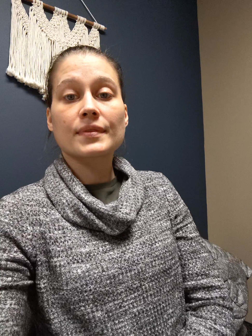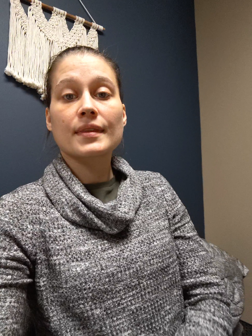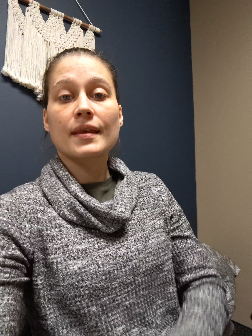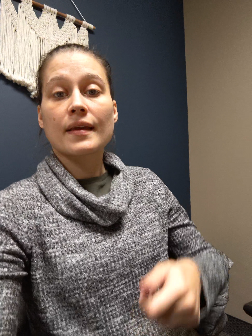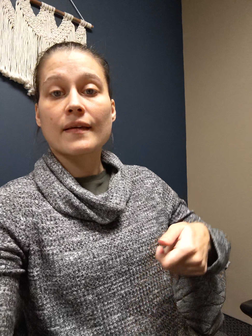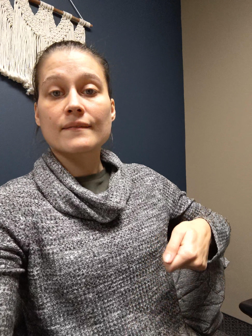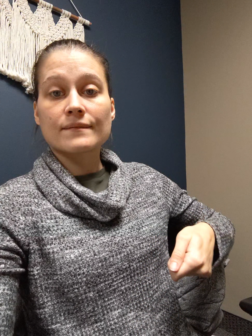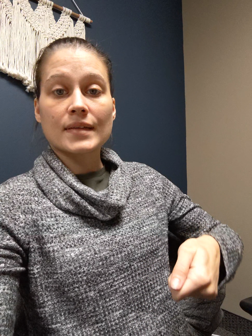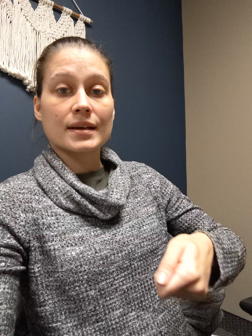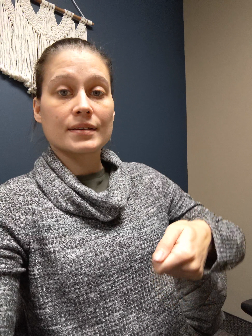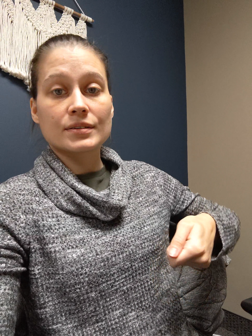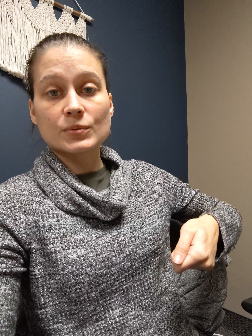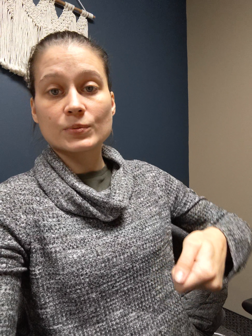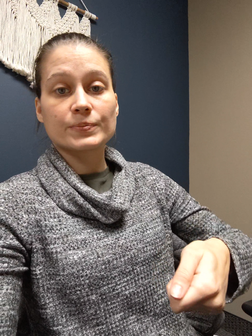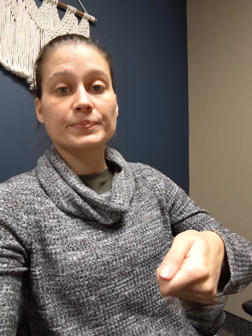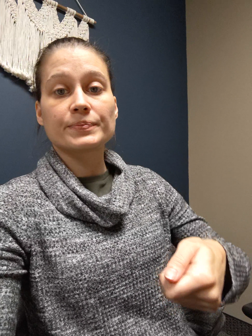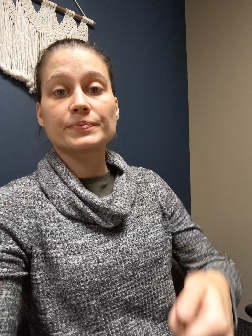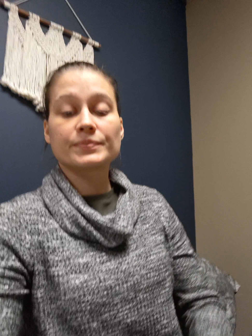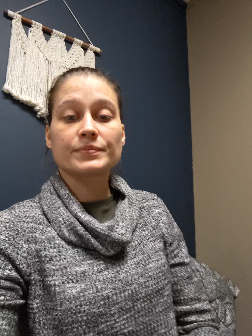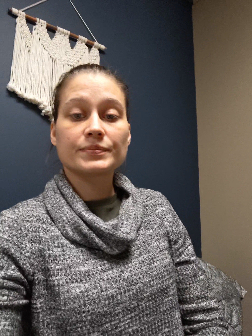vacuum